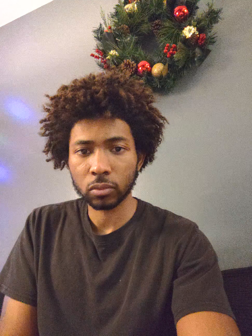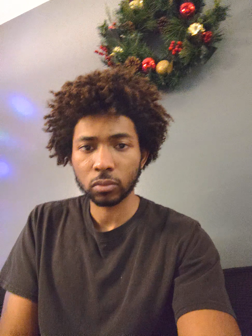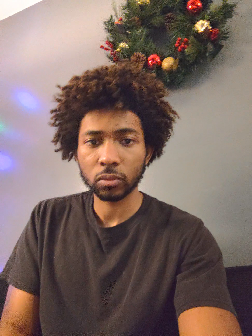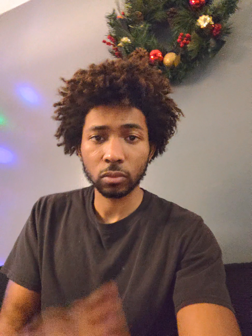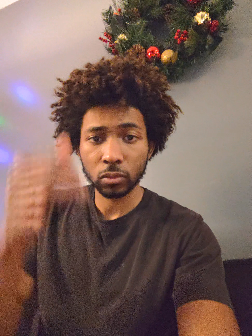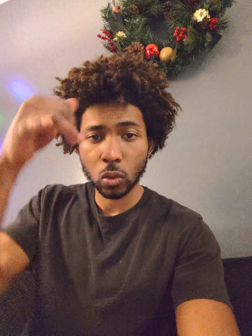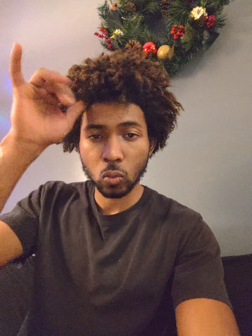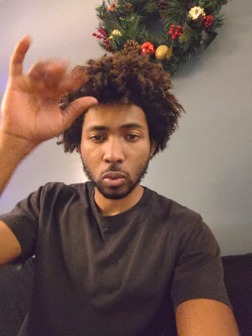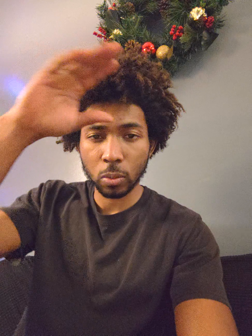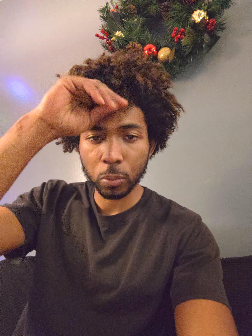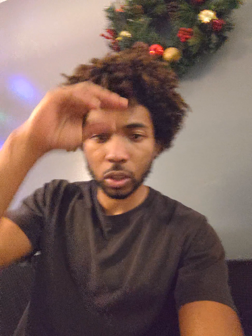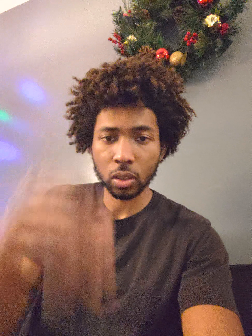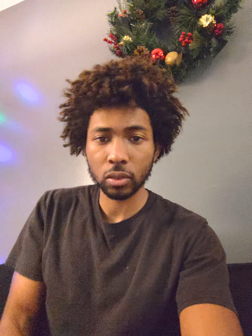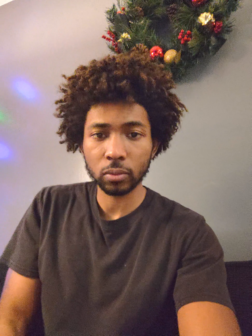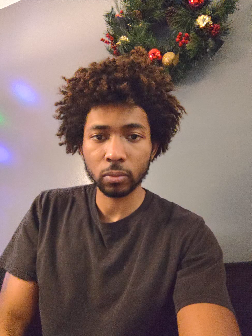cowboy